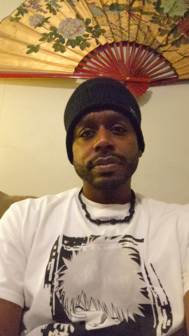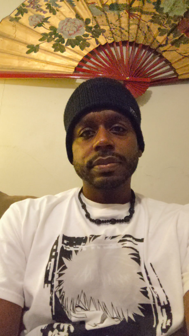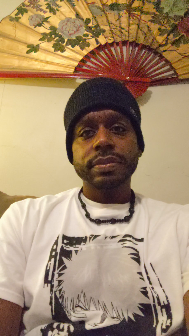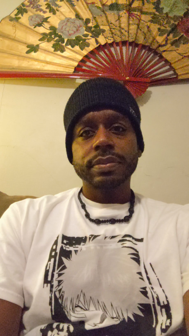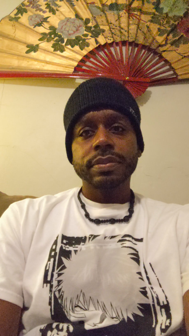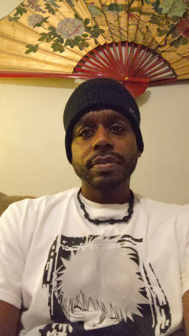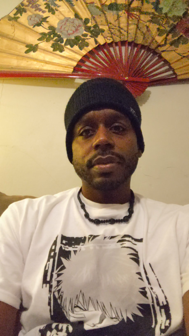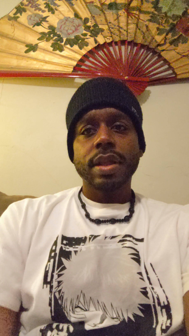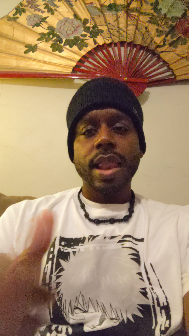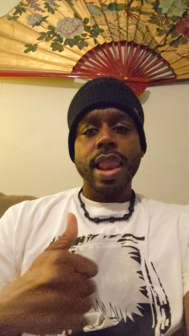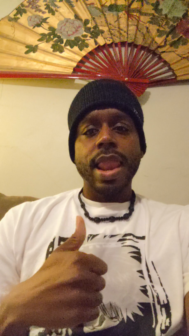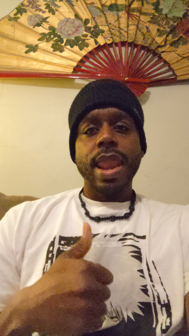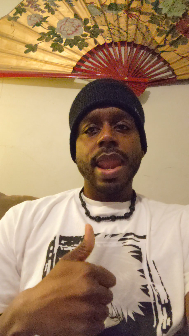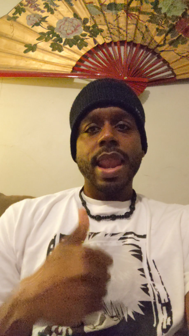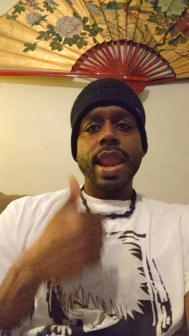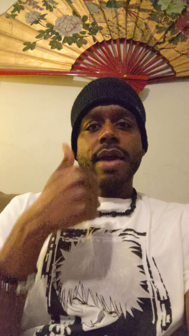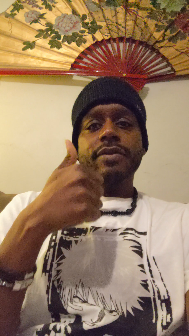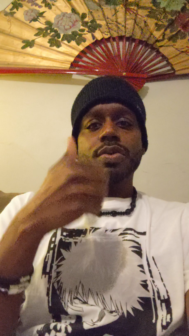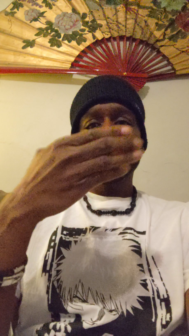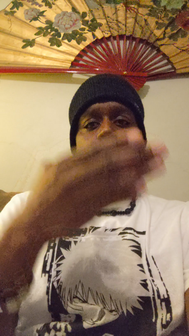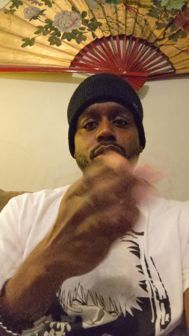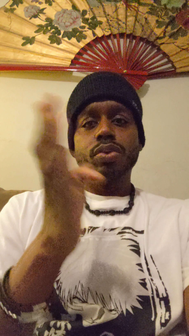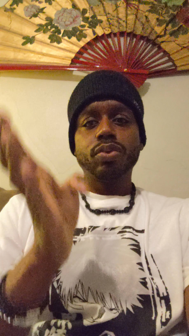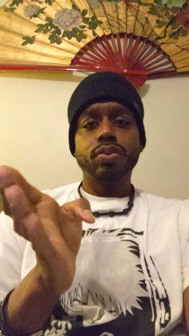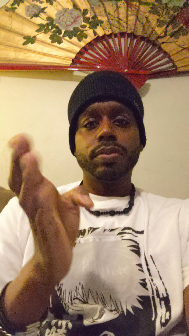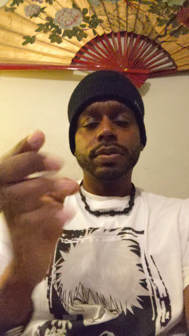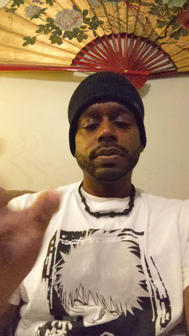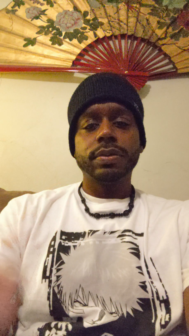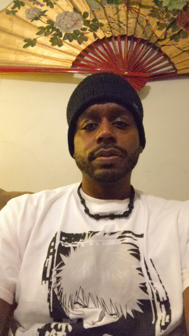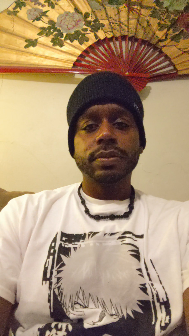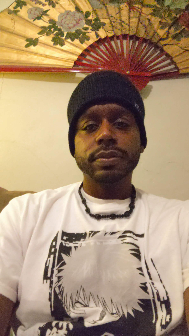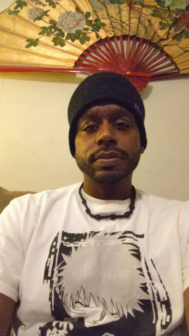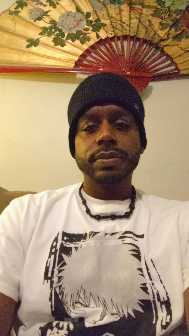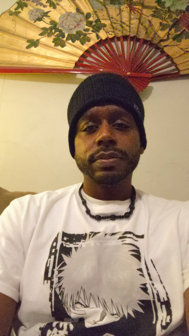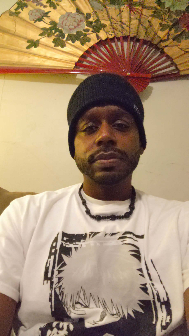living room